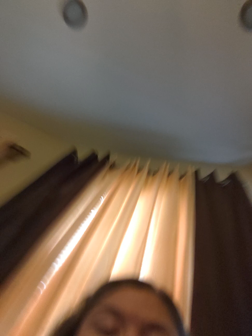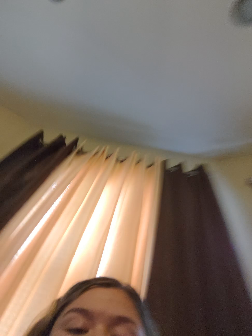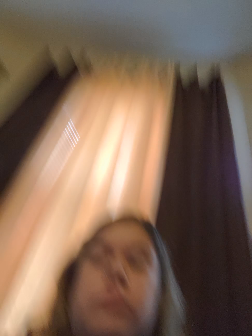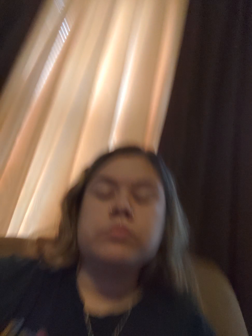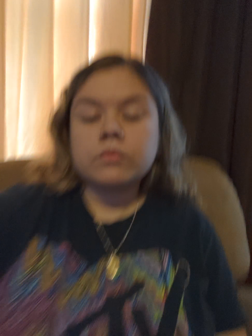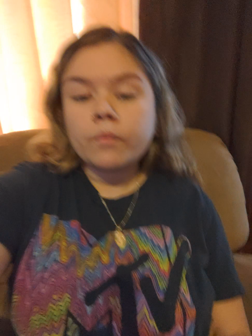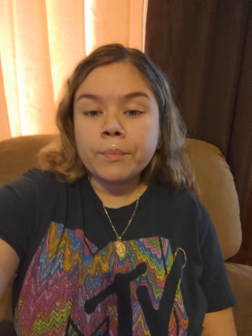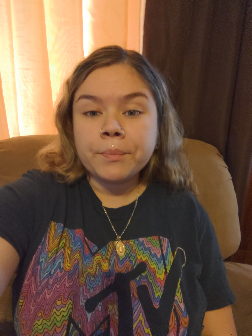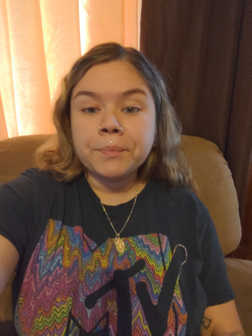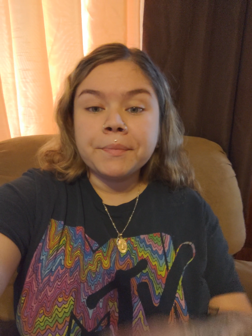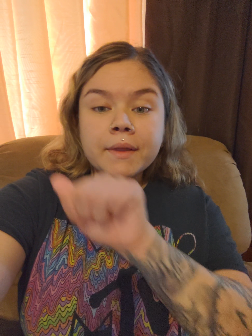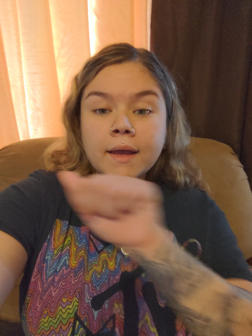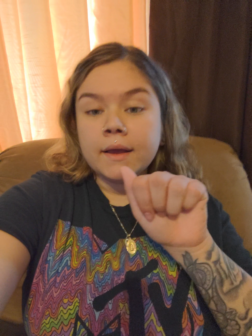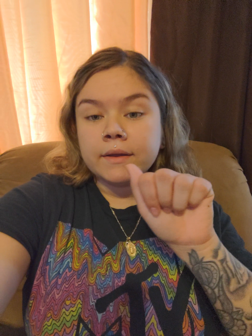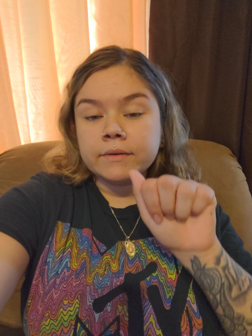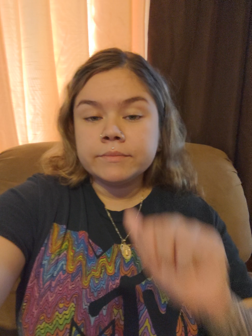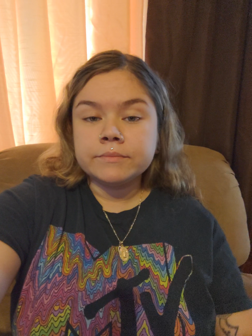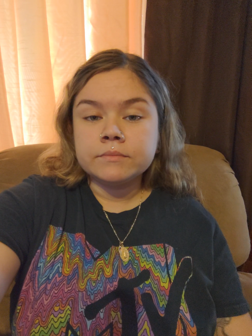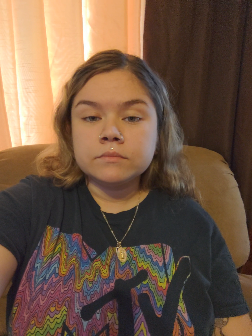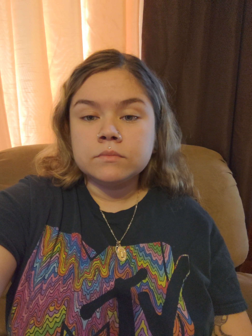a